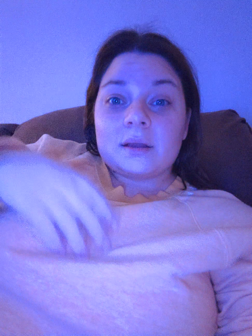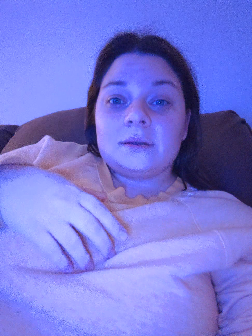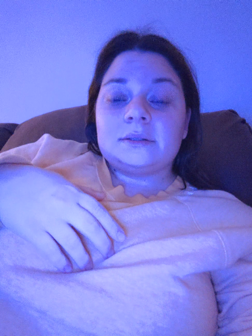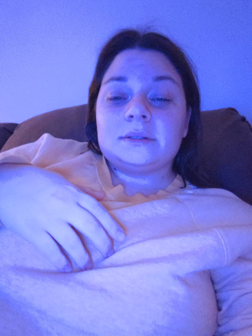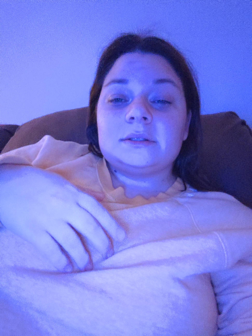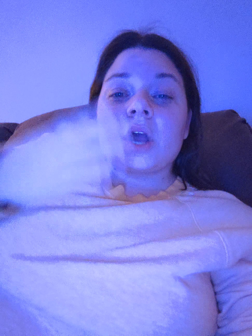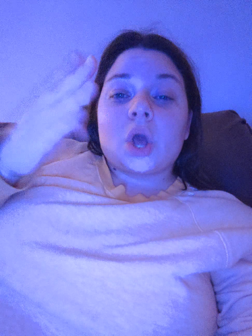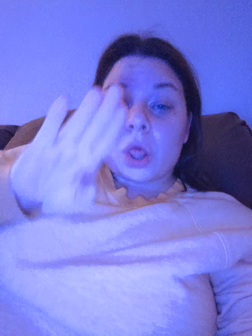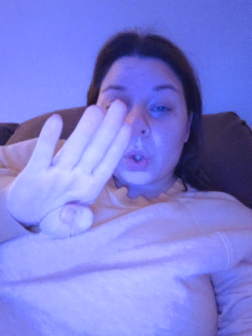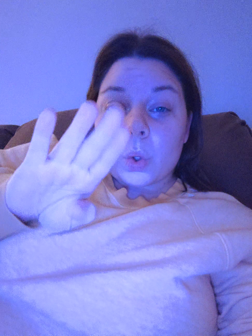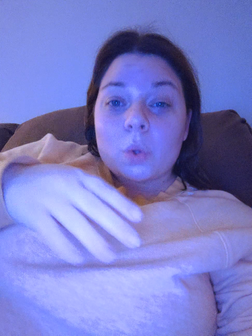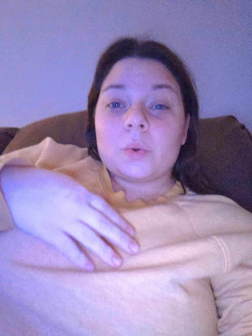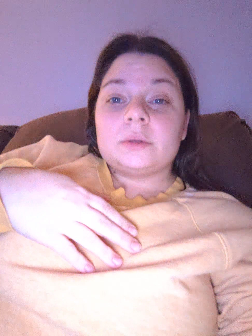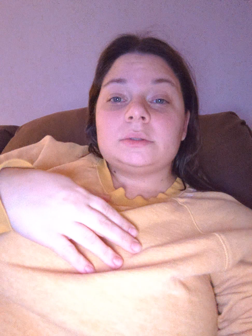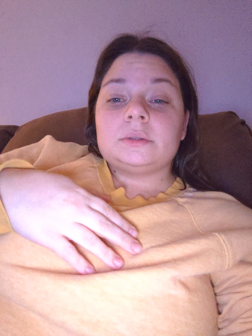close